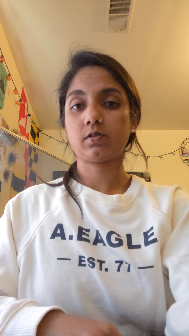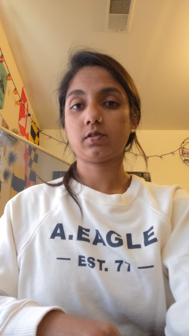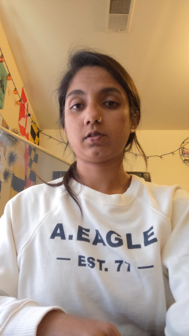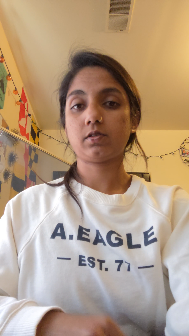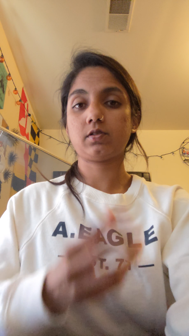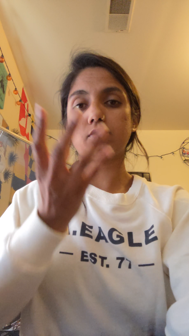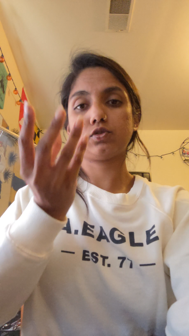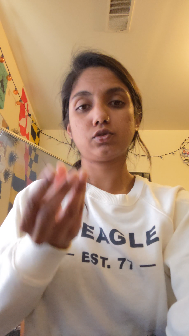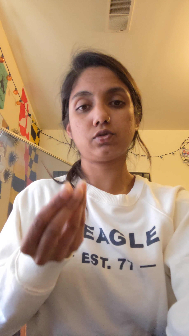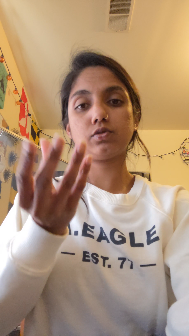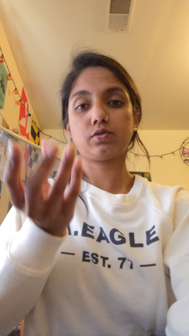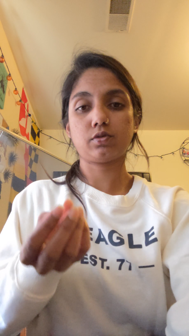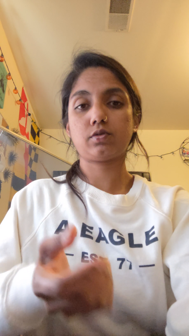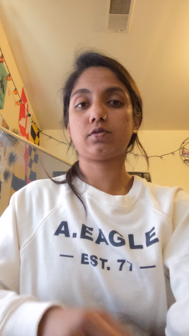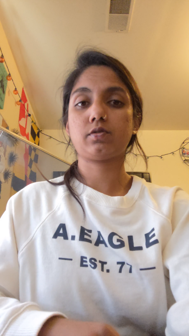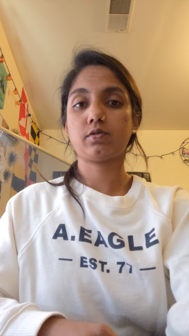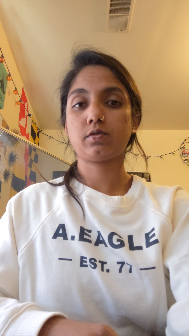gentle